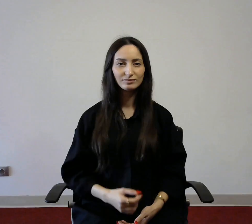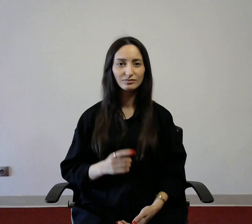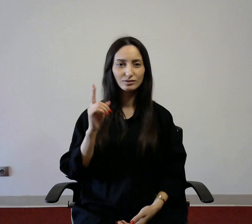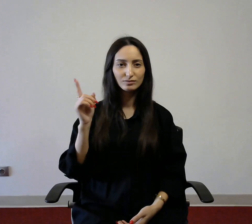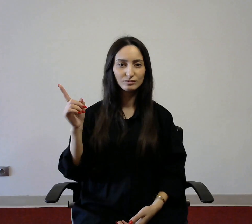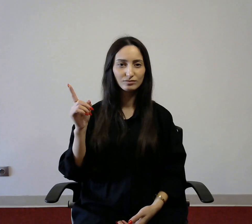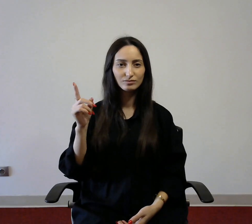O